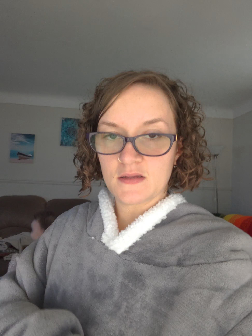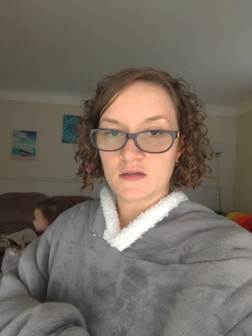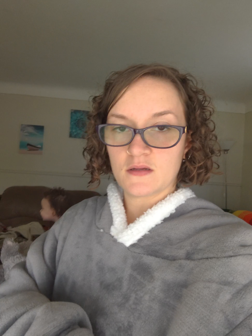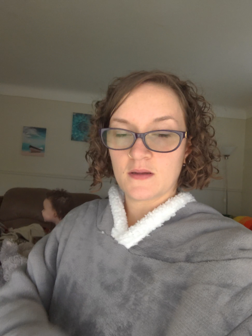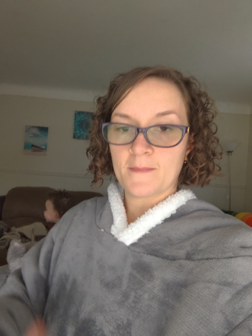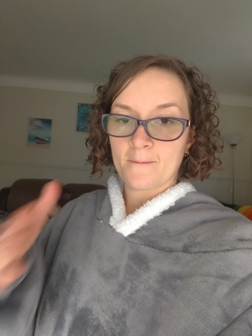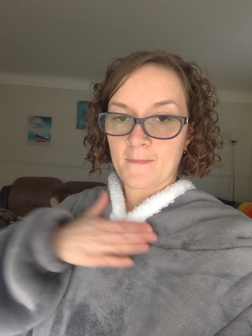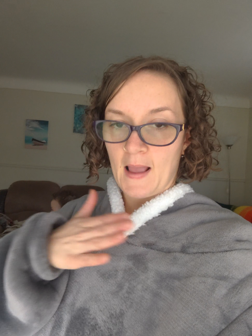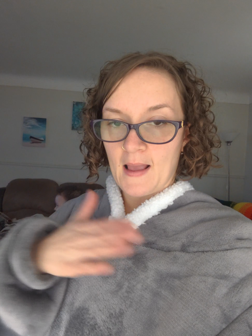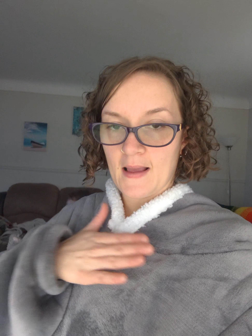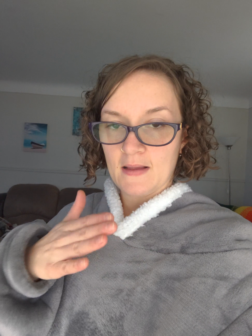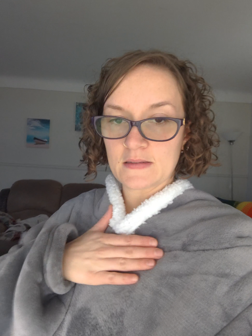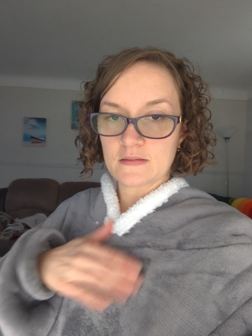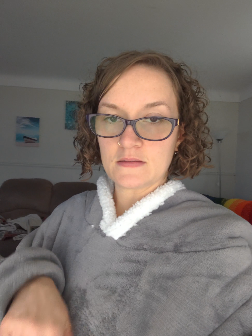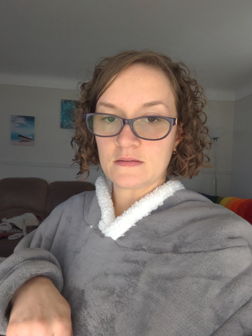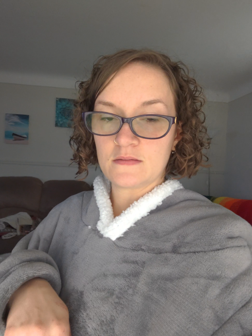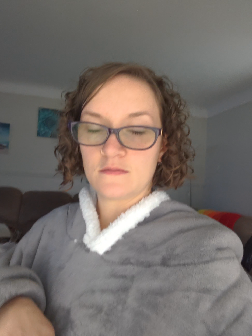my